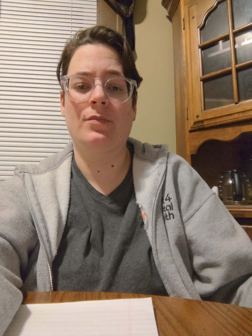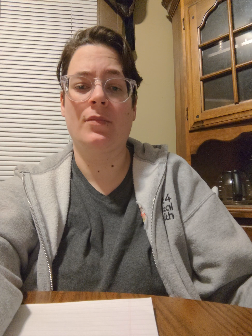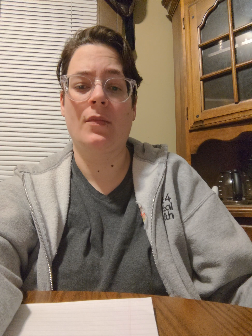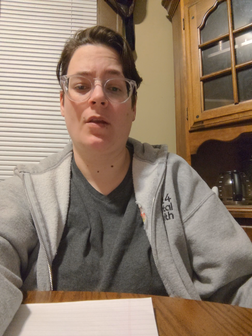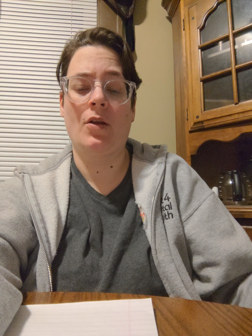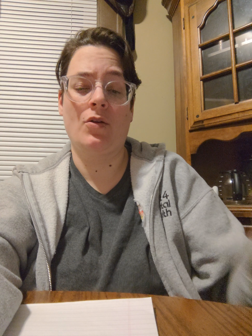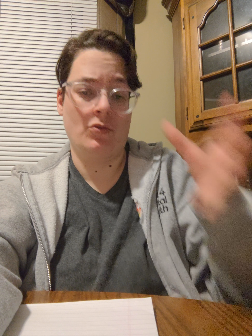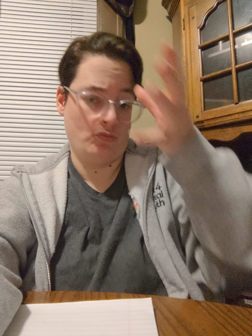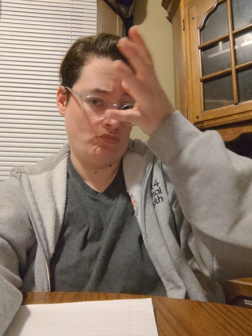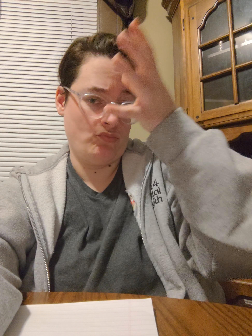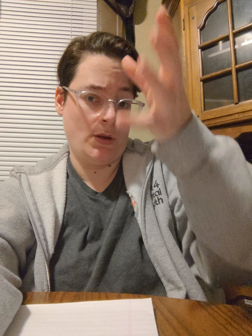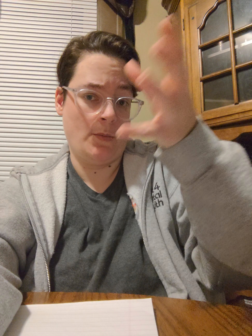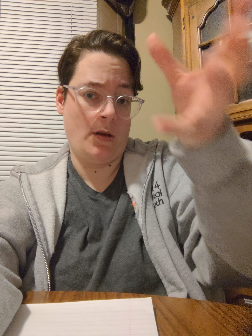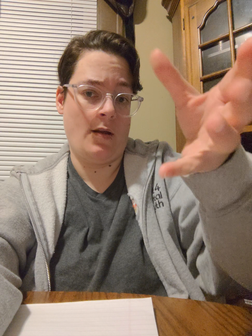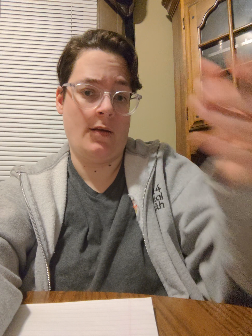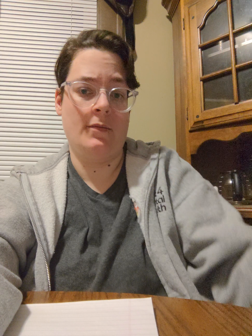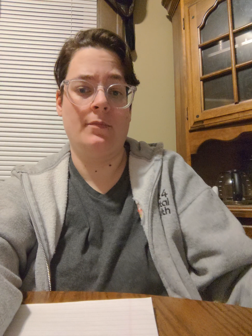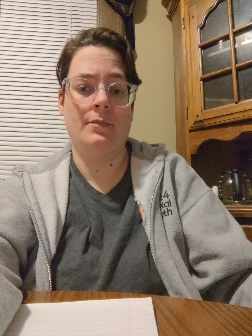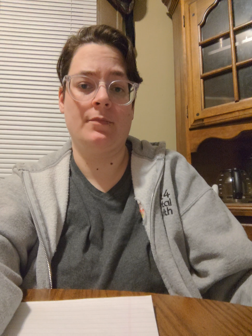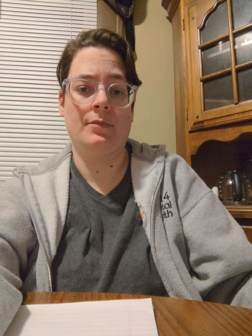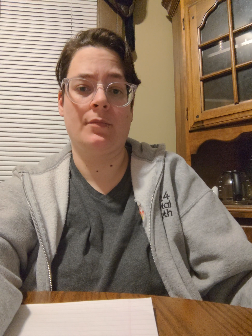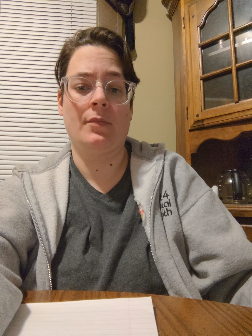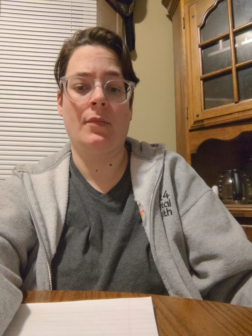grandpa